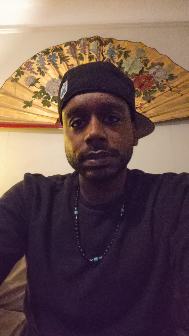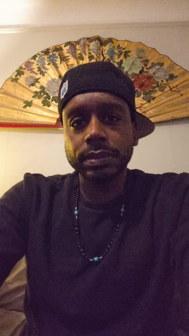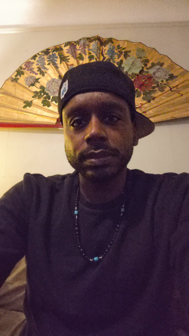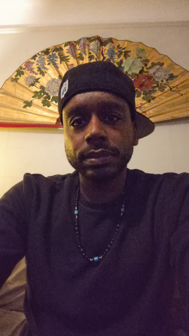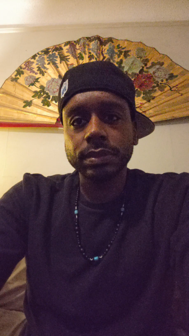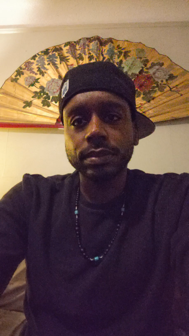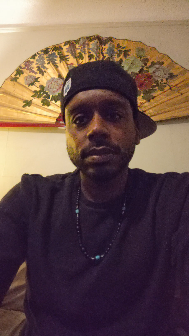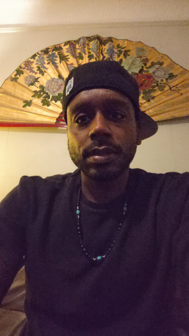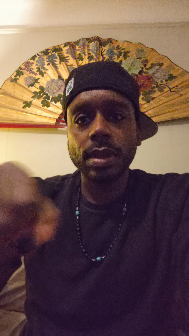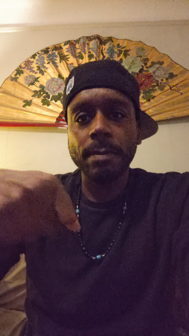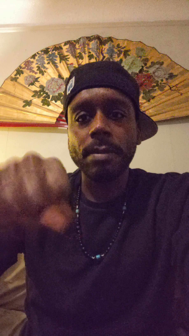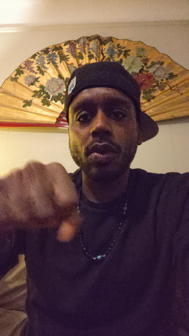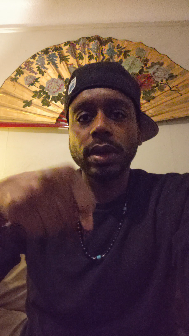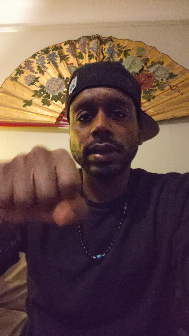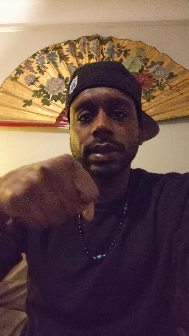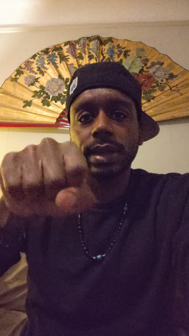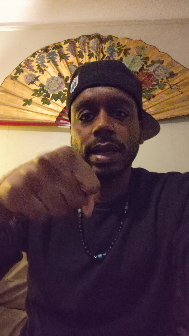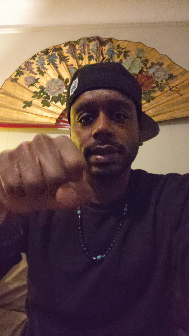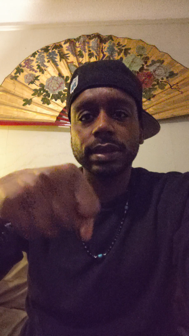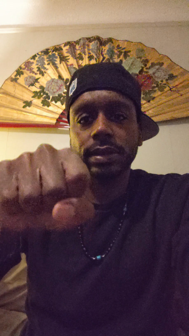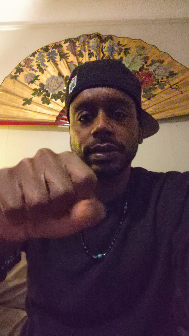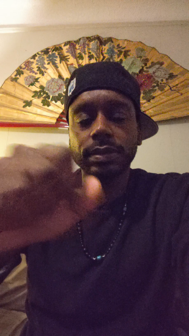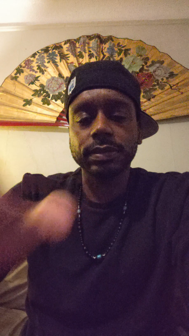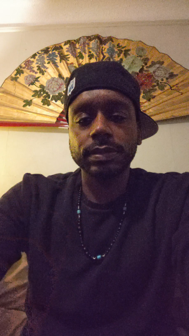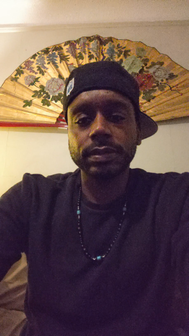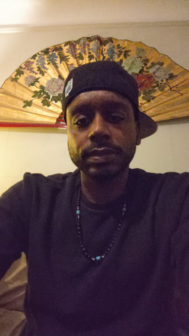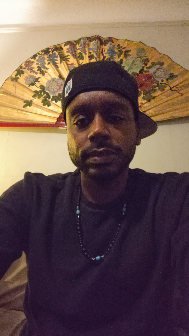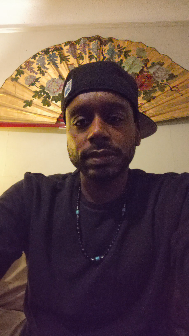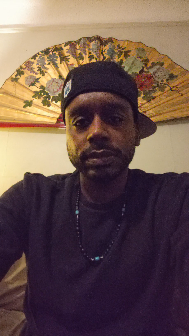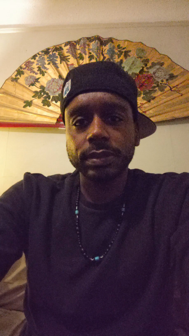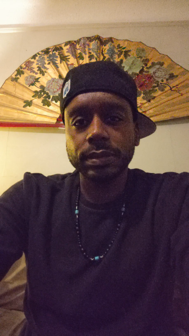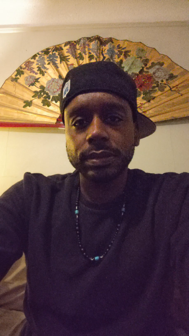motorcycle